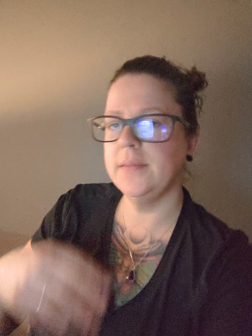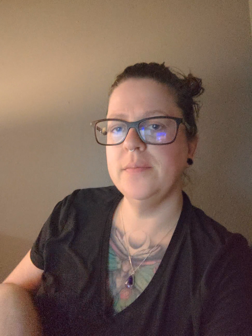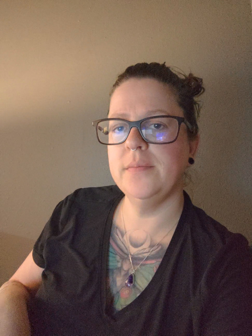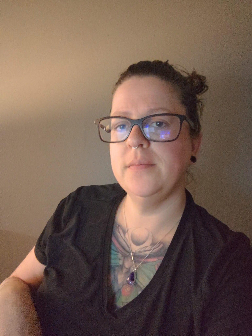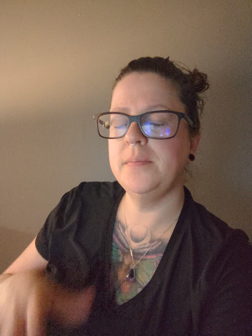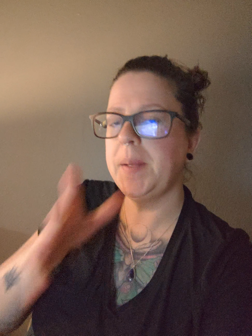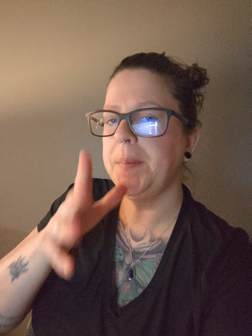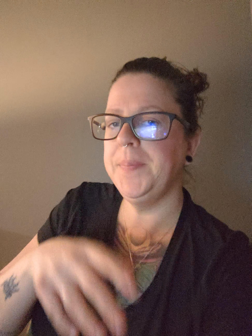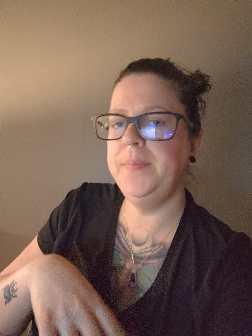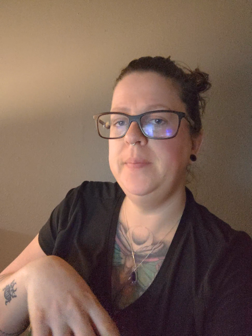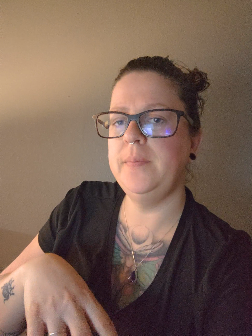mom